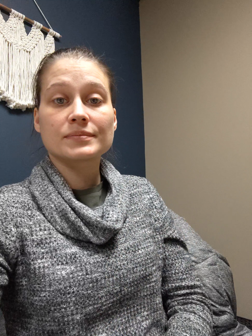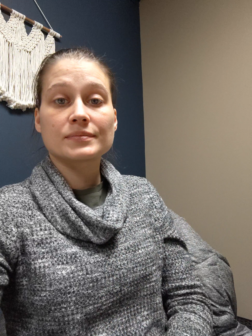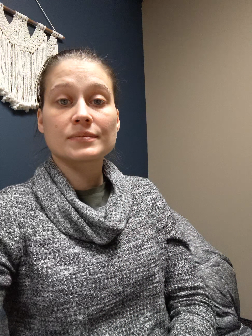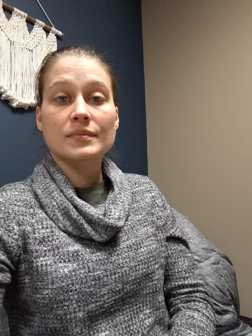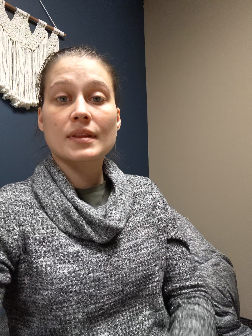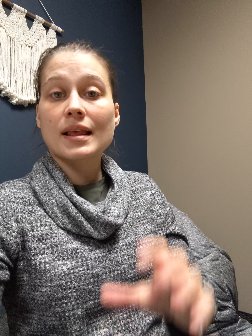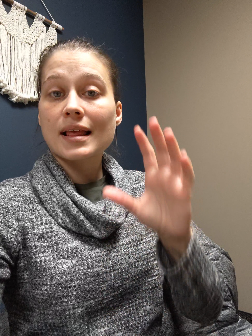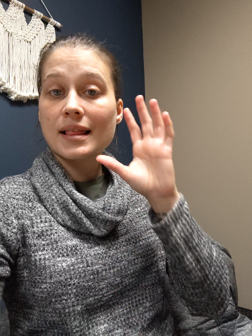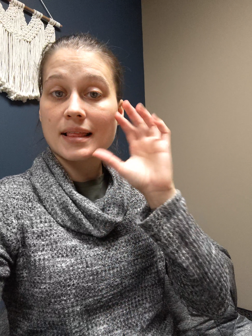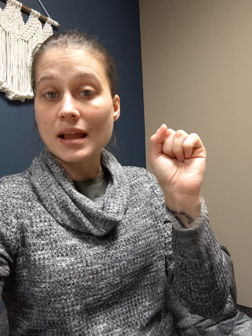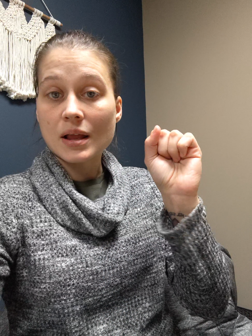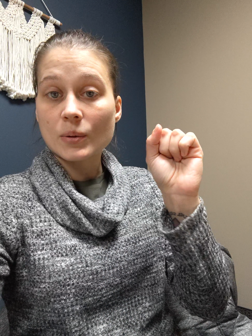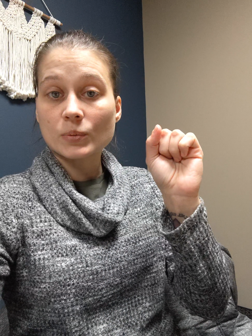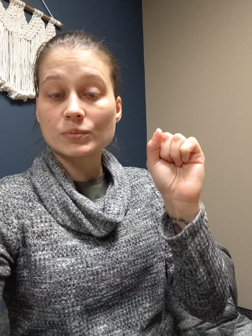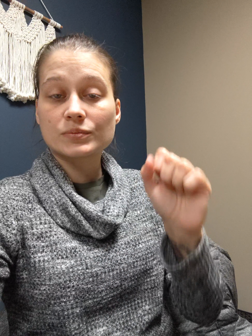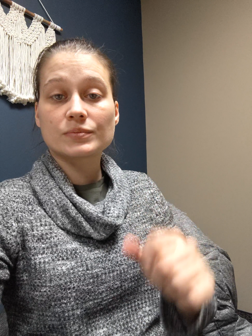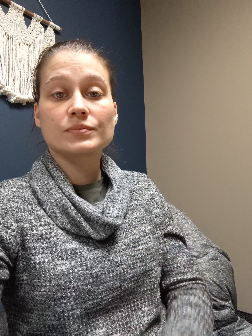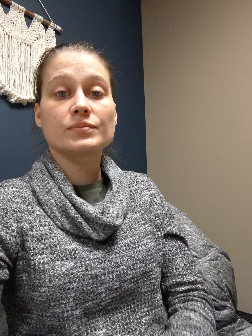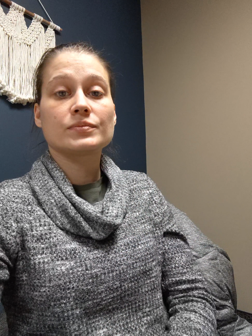loud